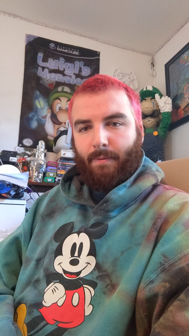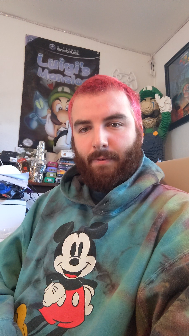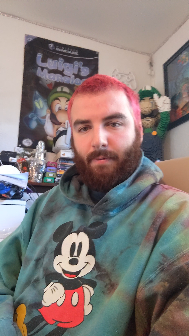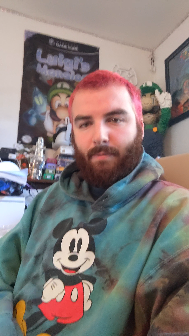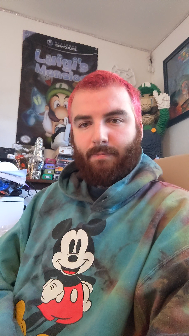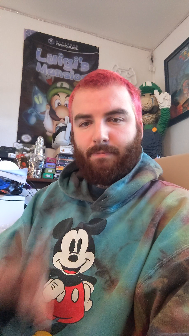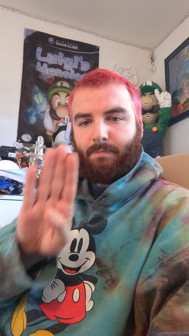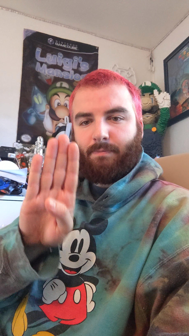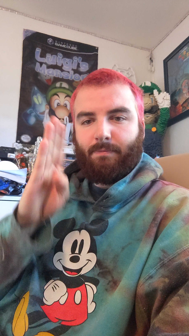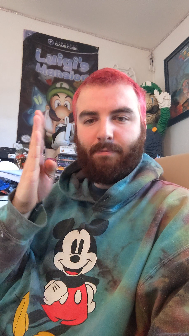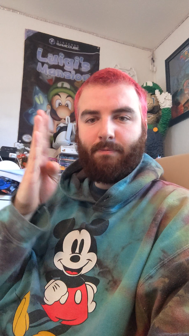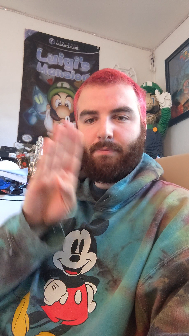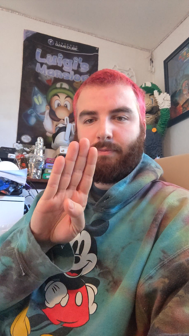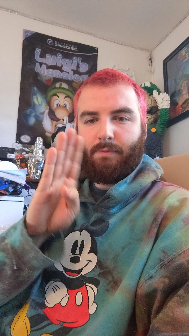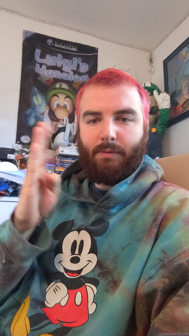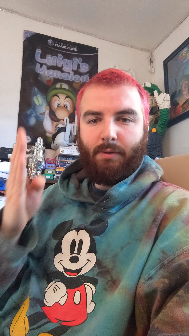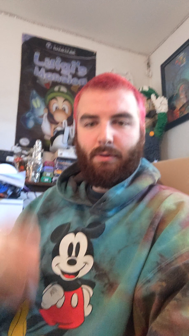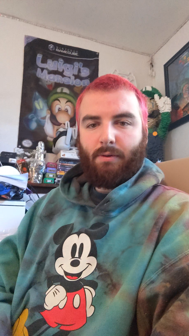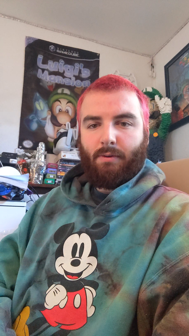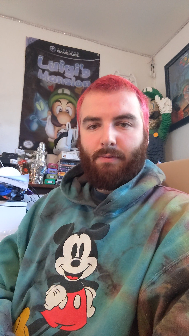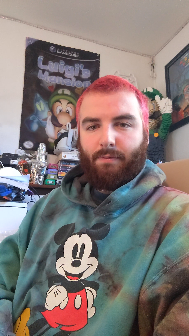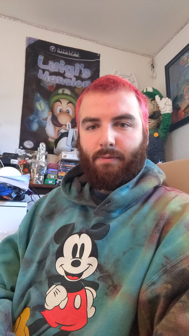door